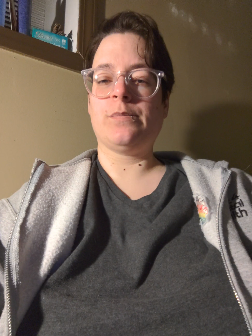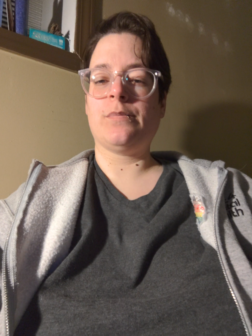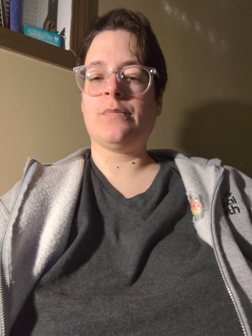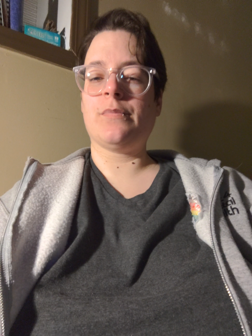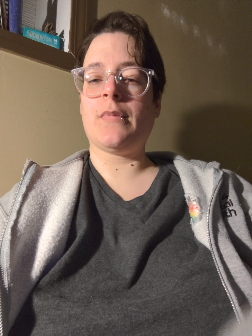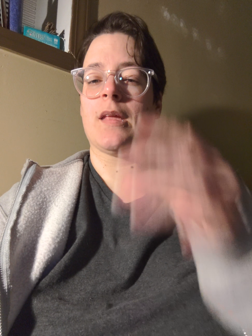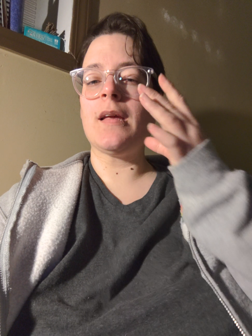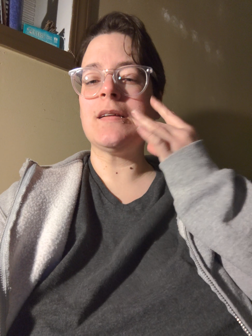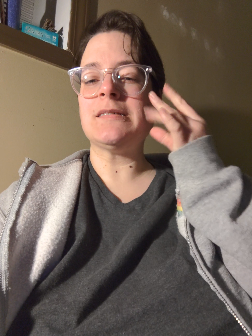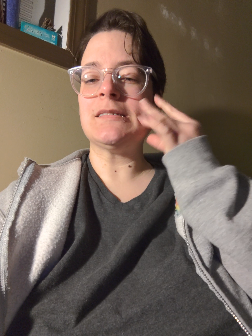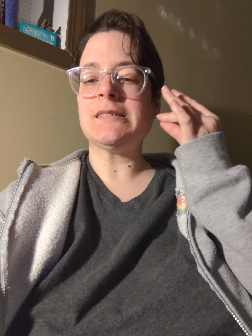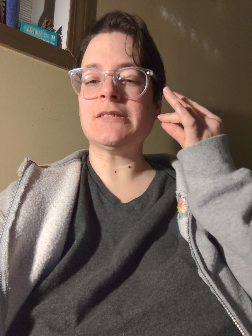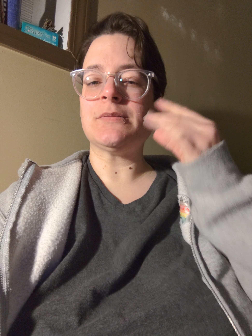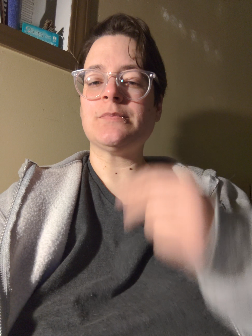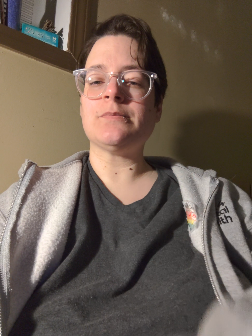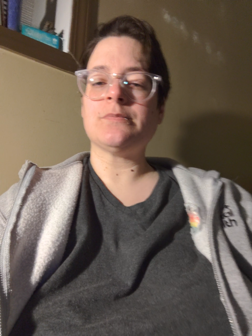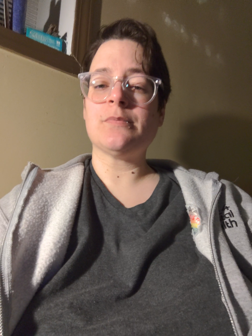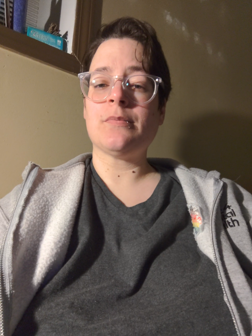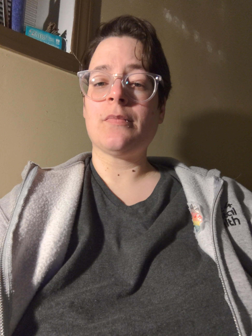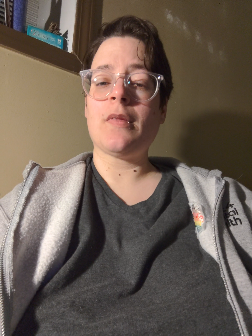cat